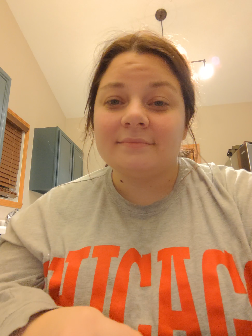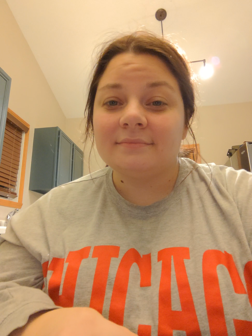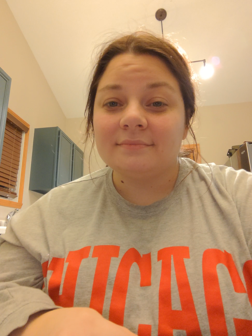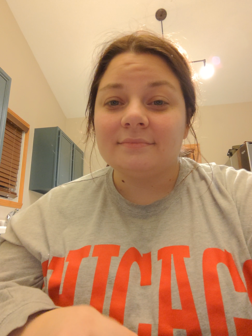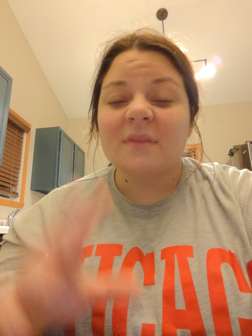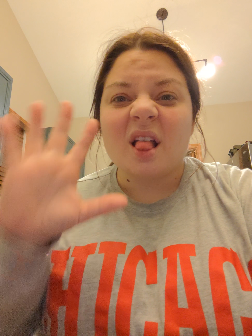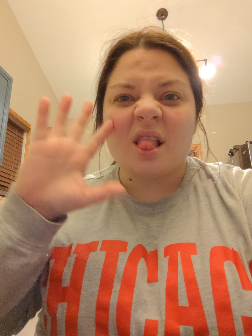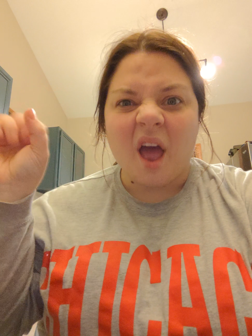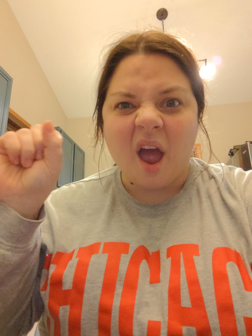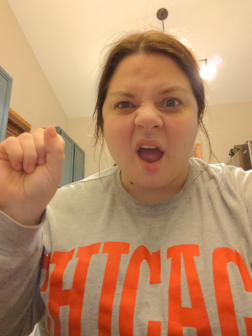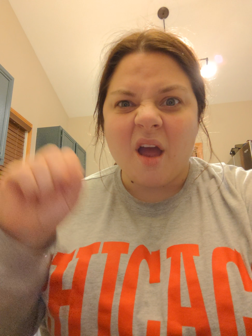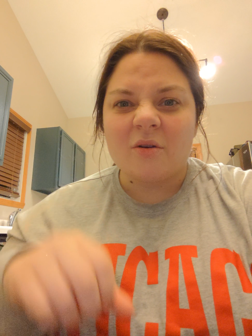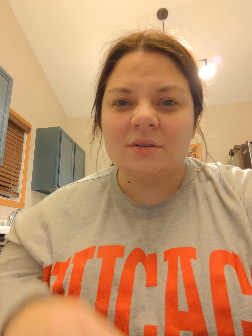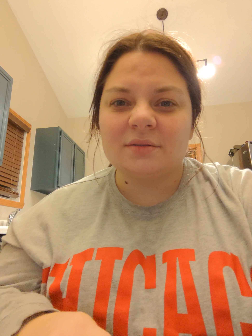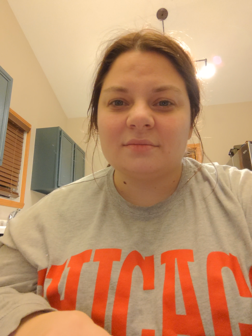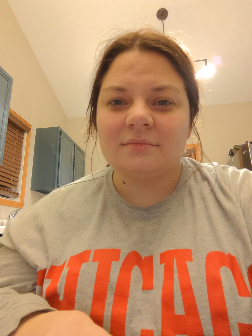loud